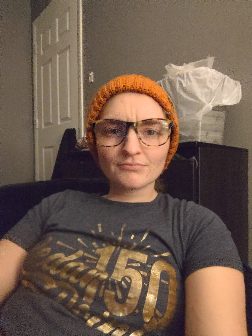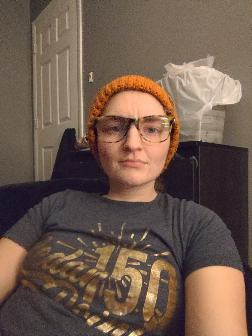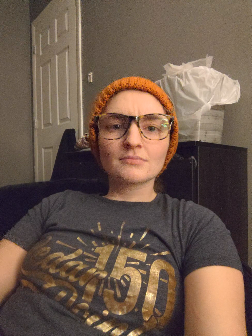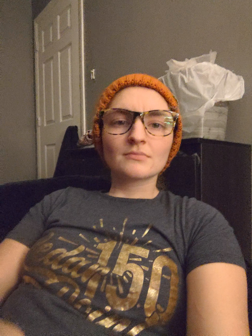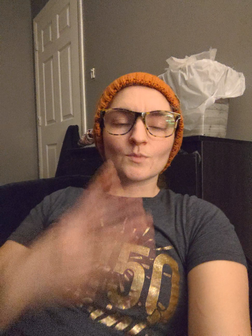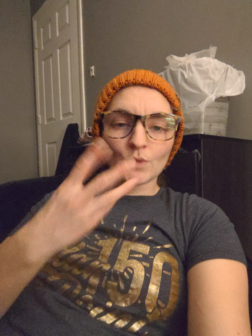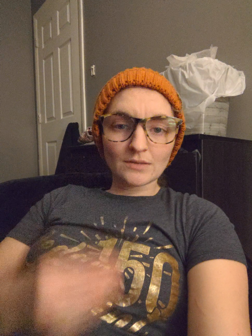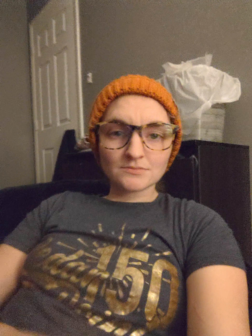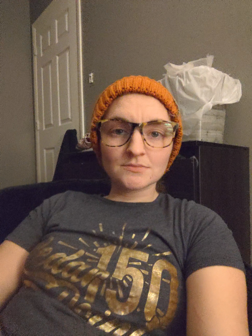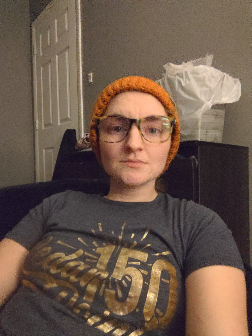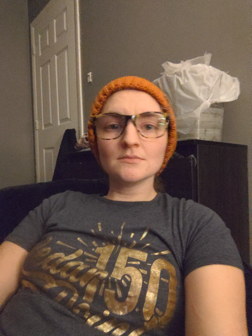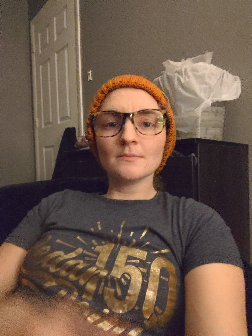wet